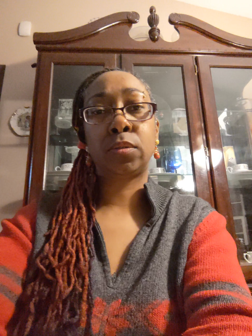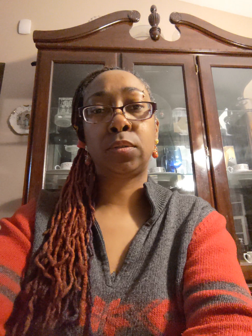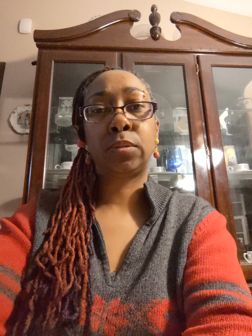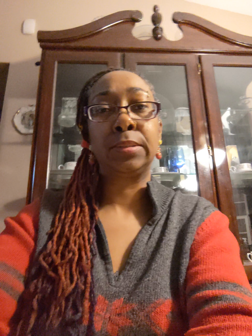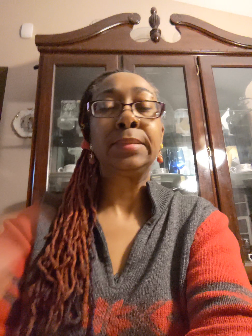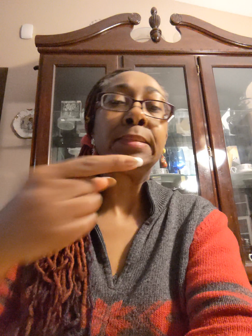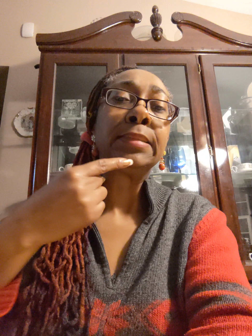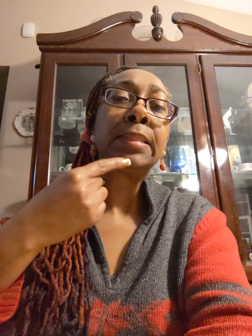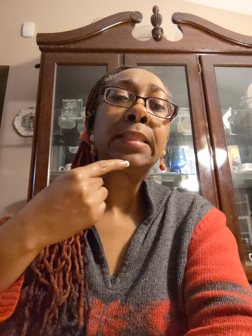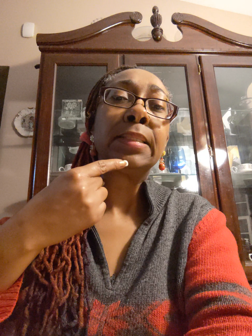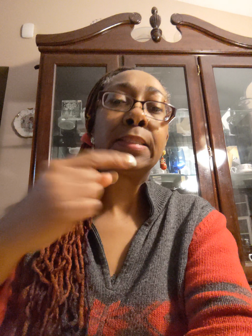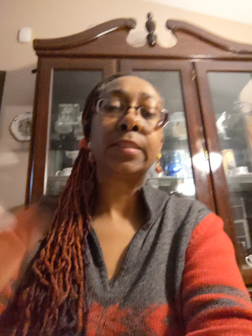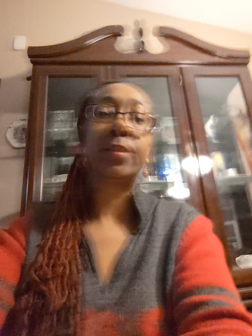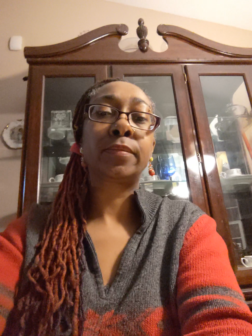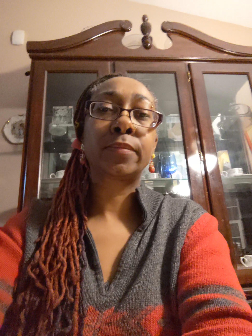say